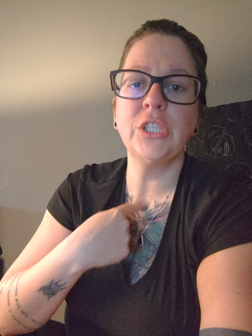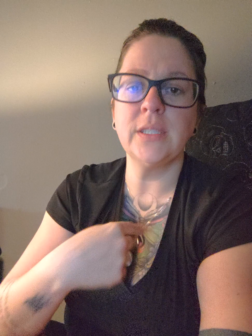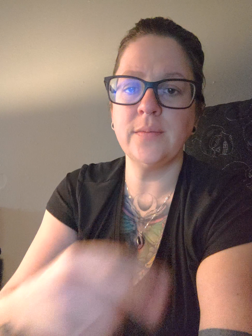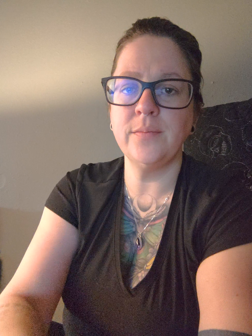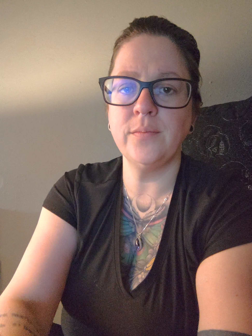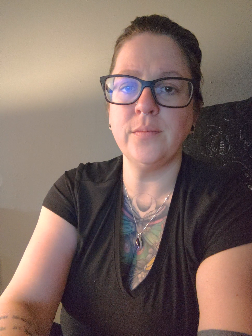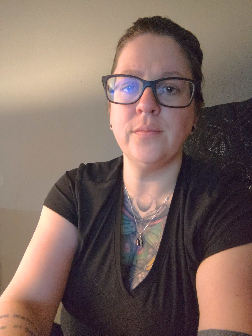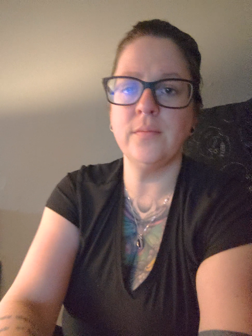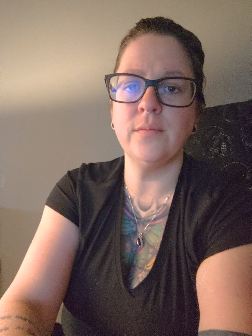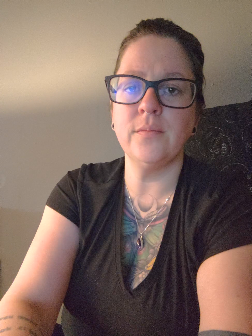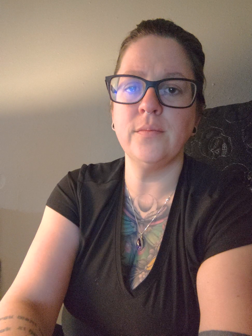thirsty